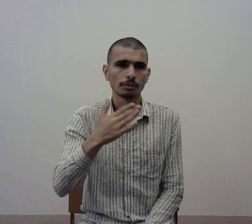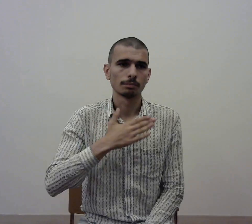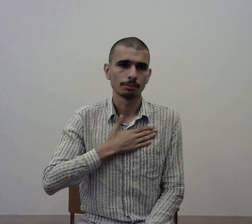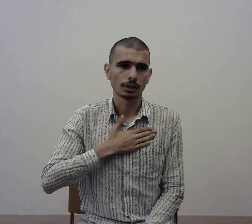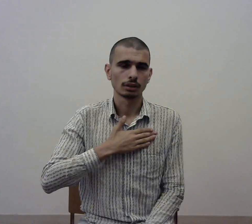mən